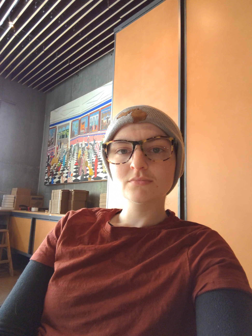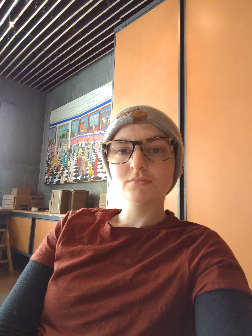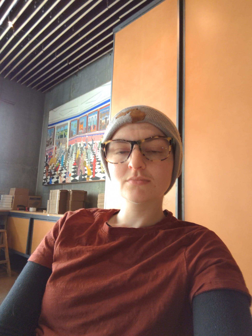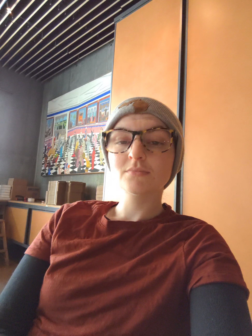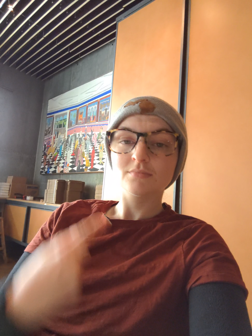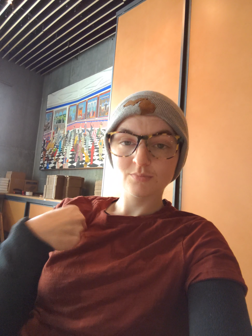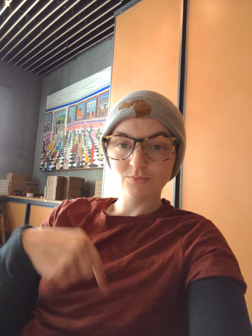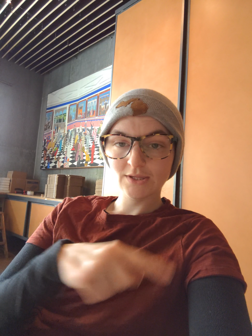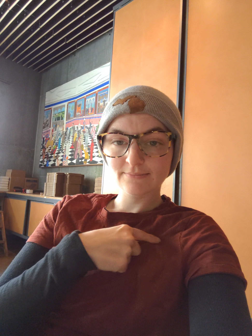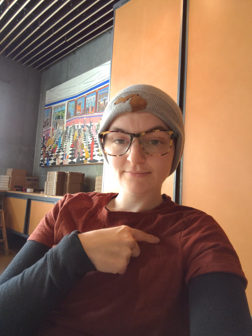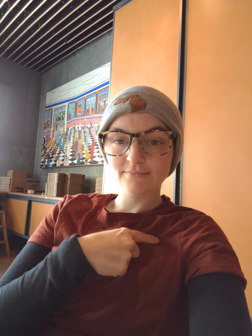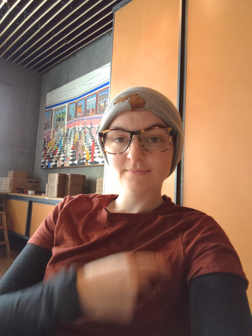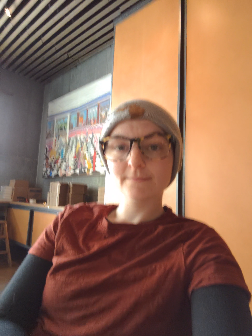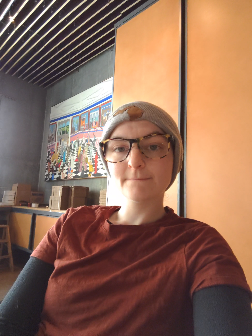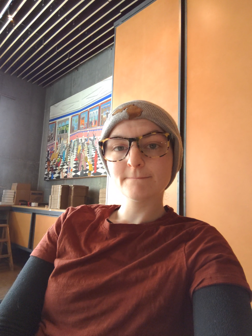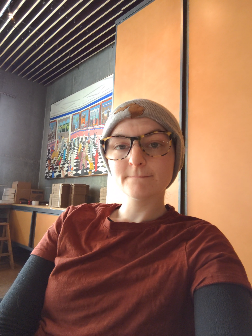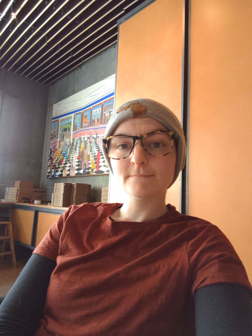we